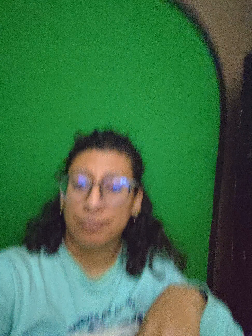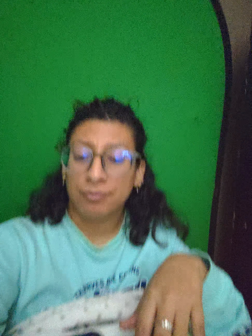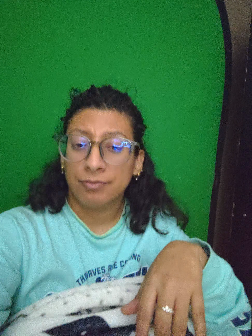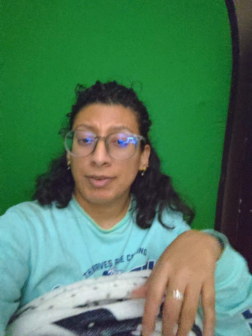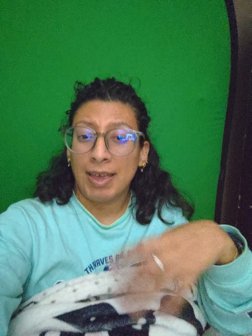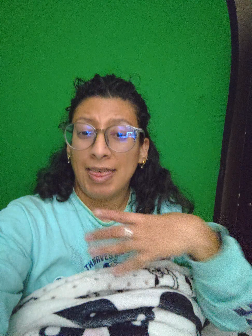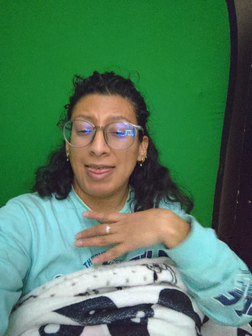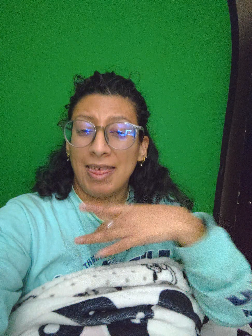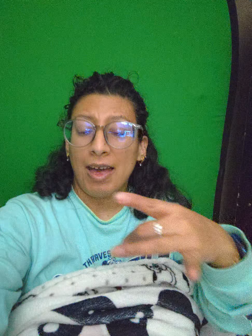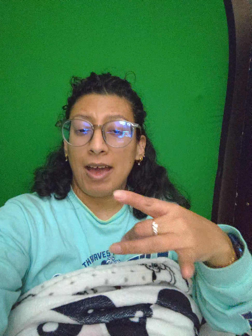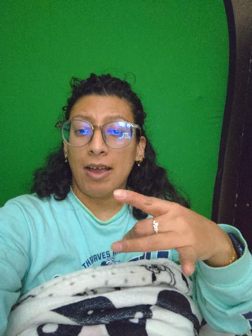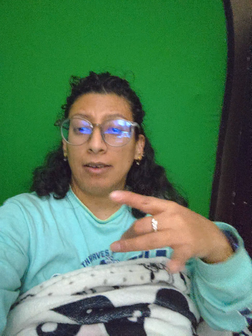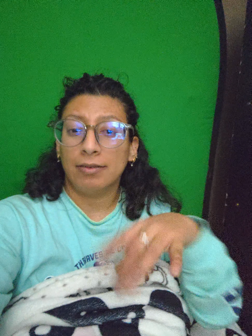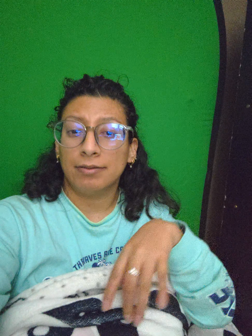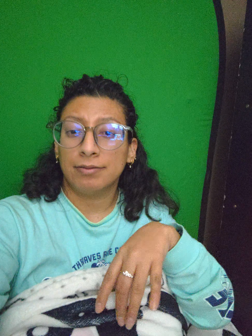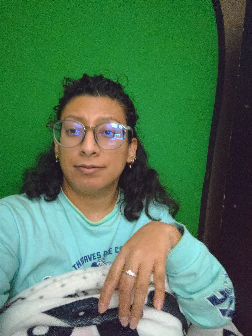like